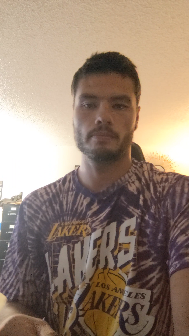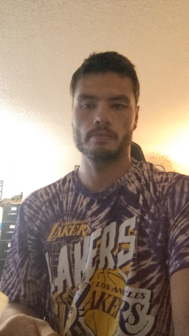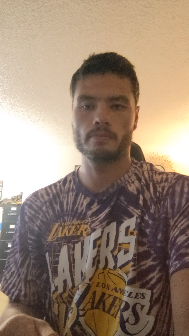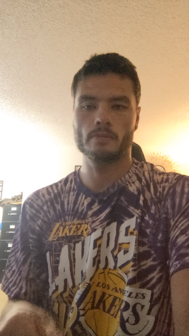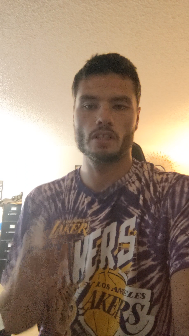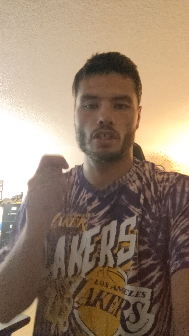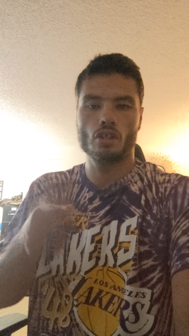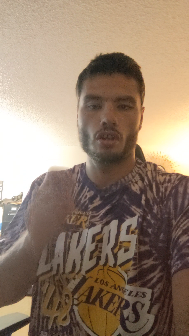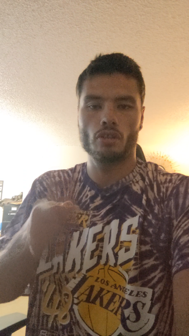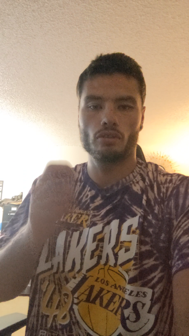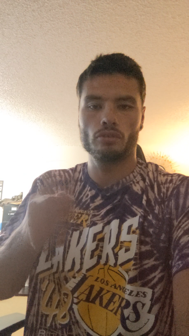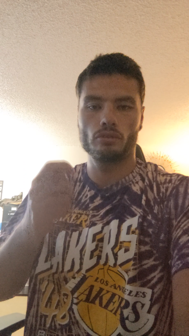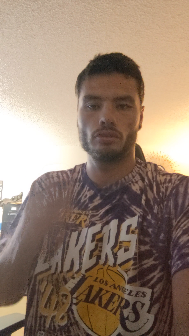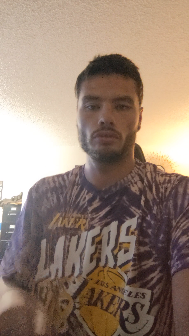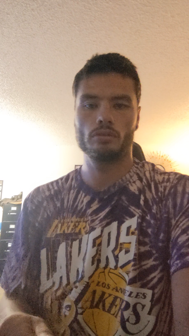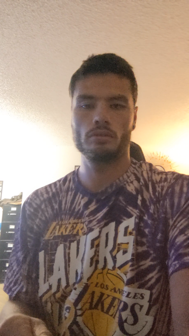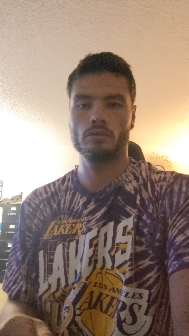cart